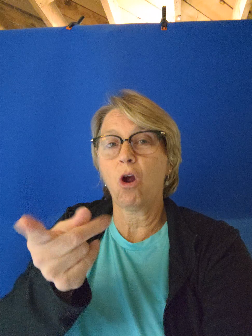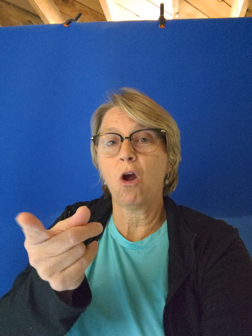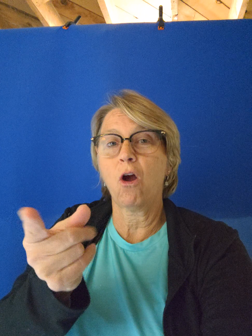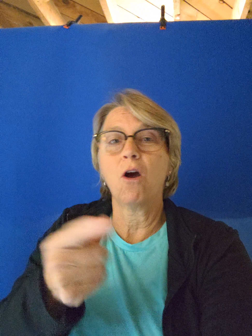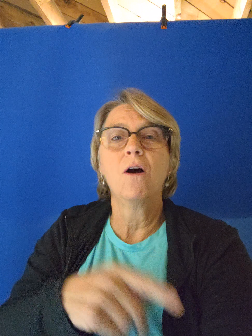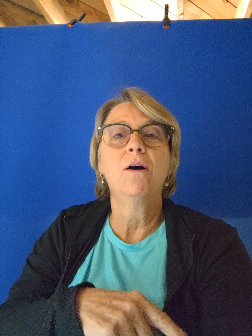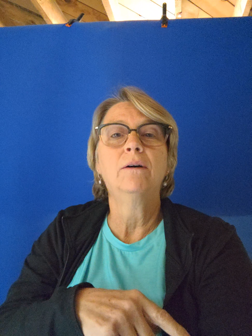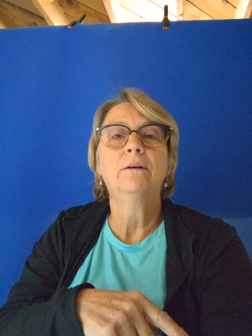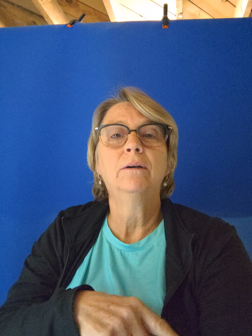dog